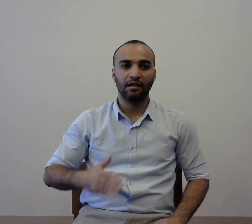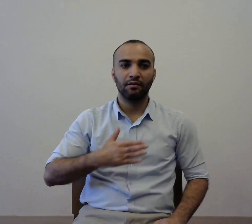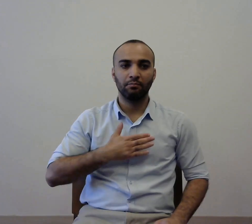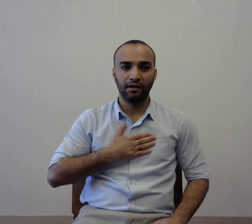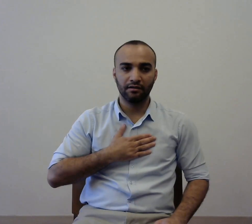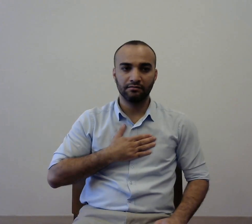mən